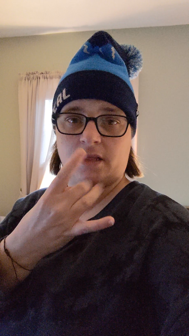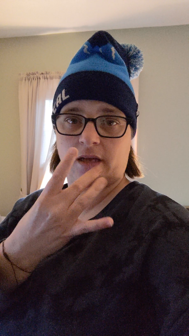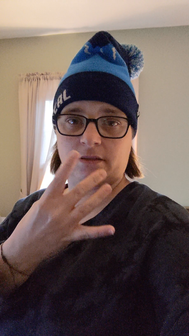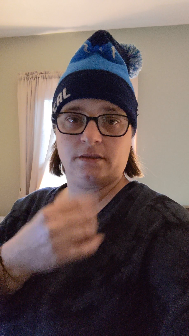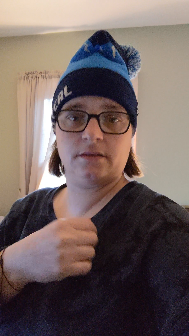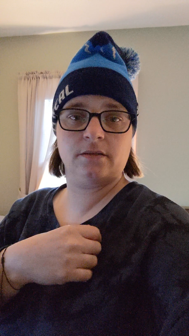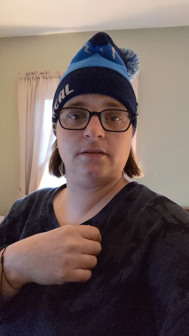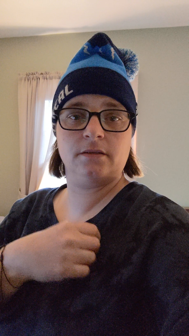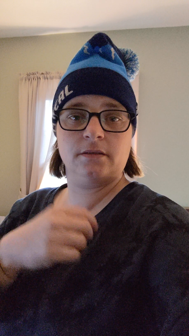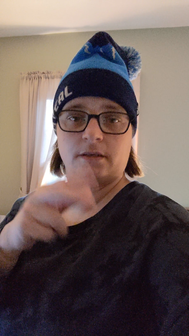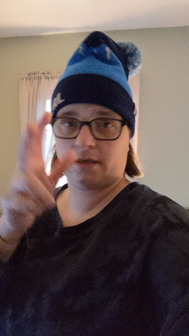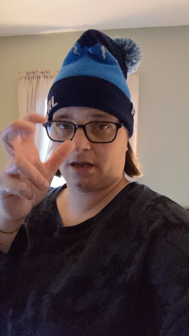ant